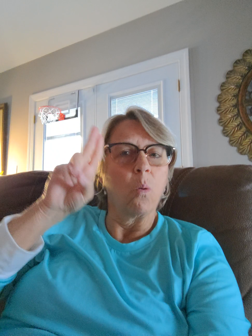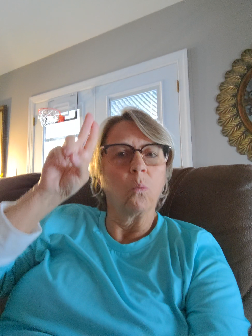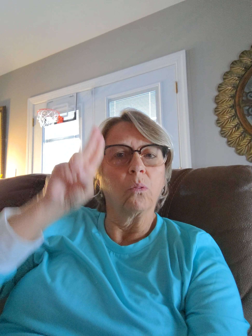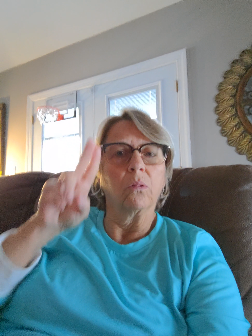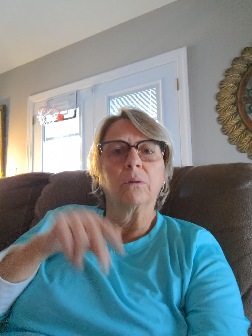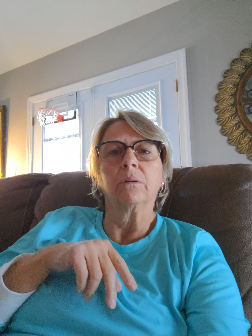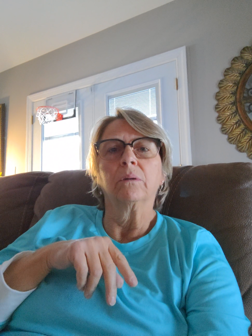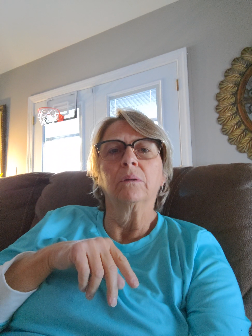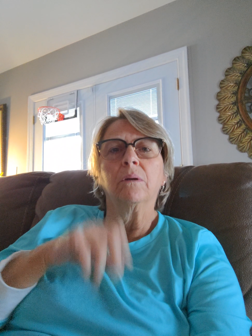uncle